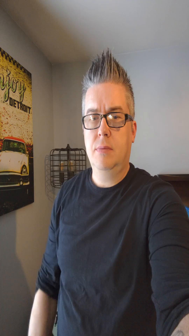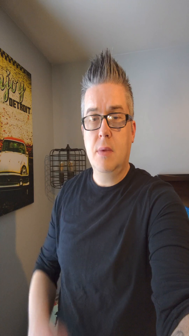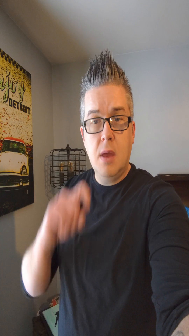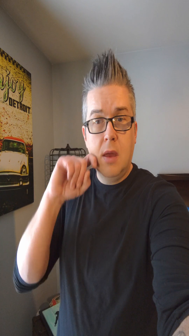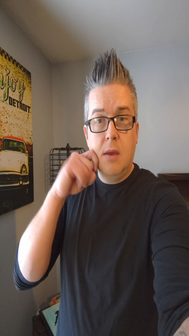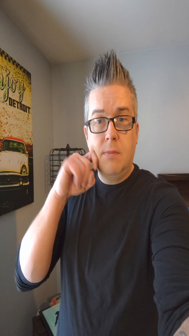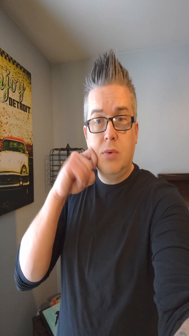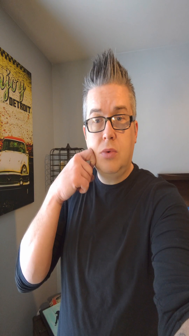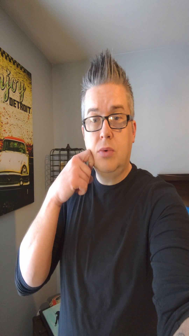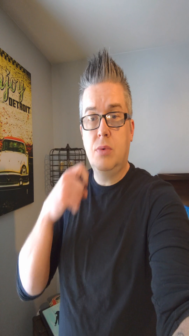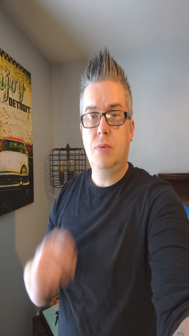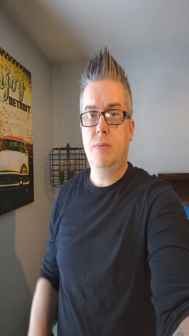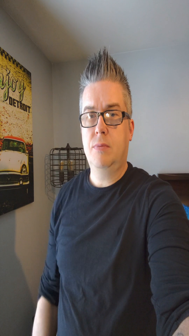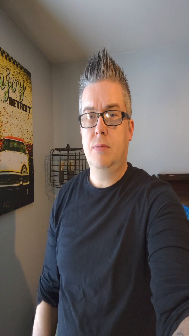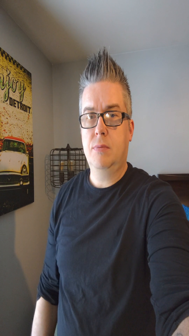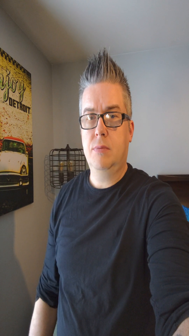apple